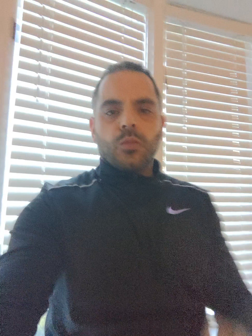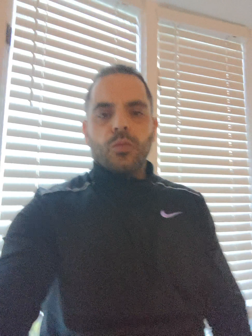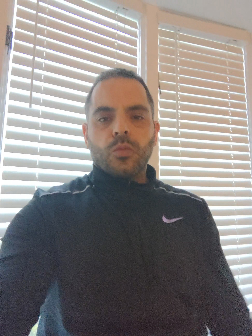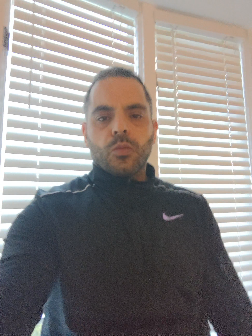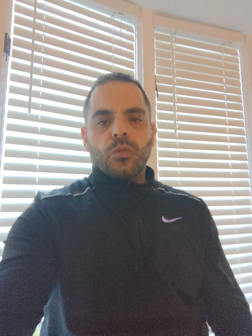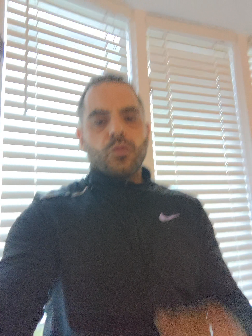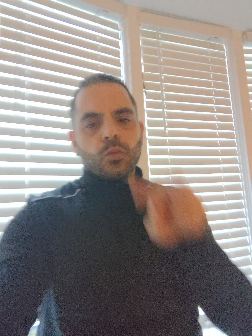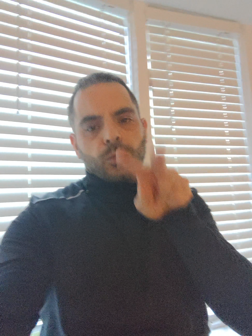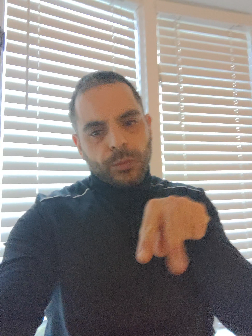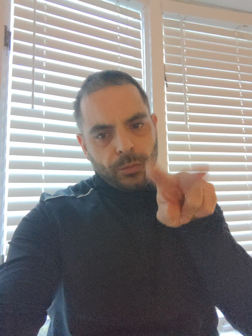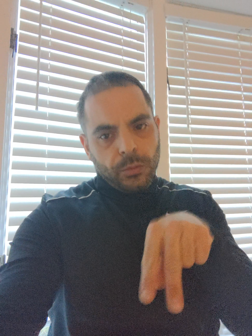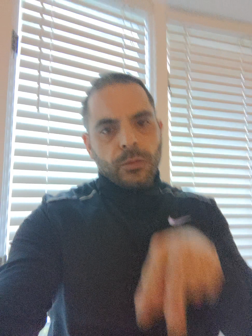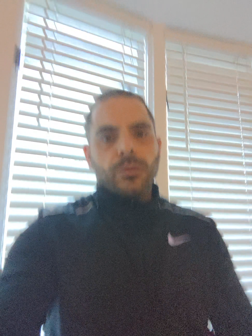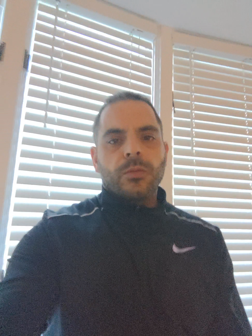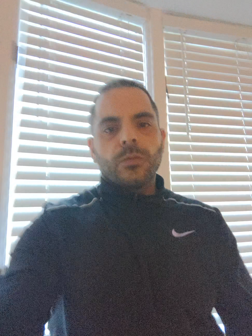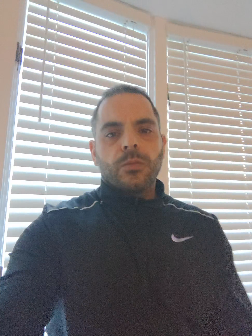read